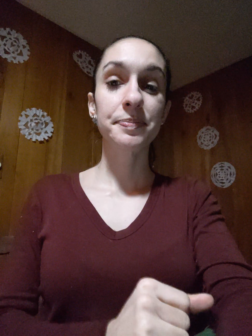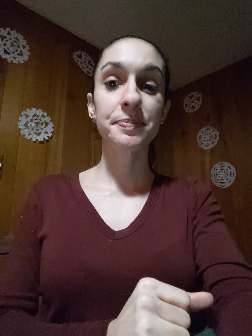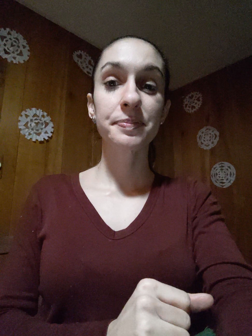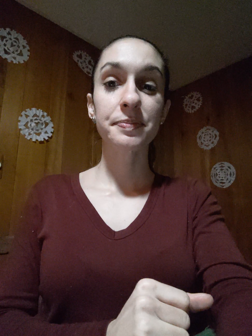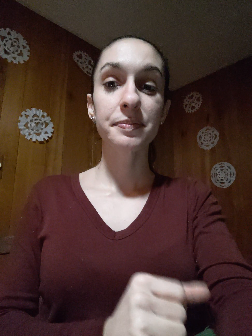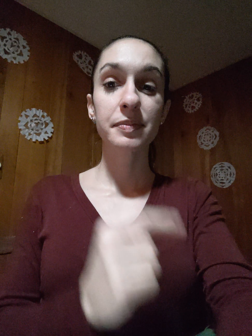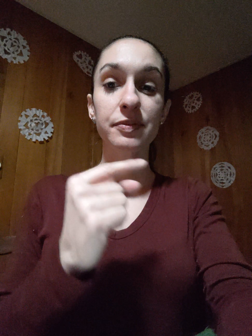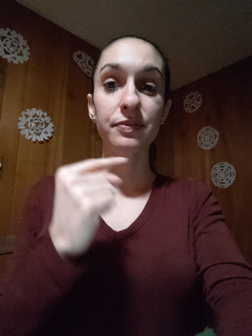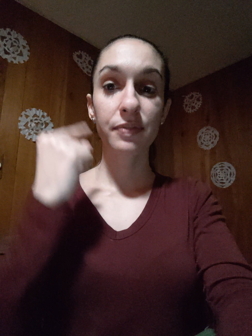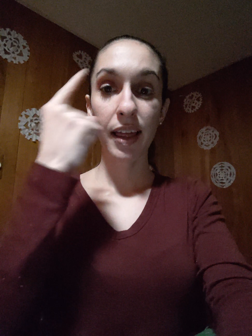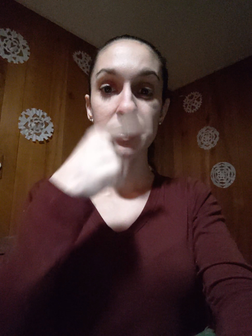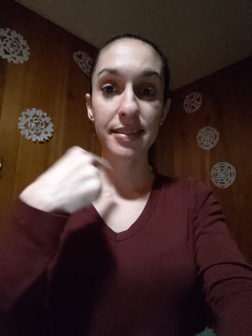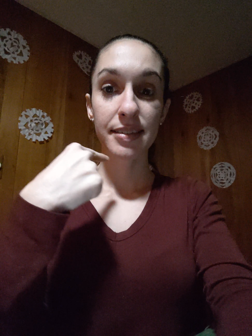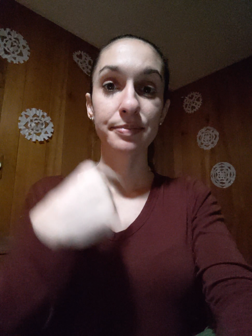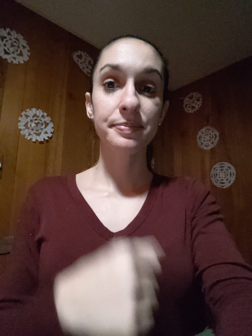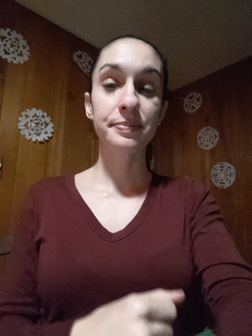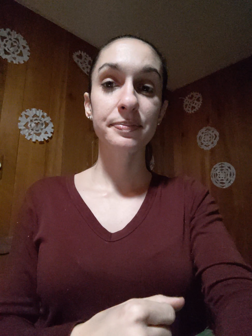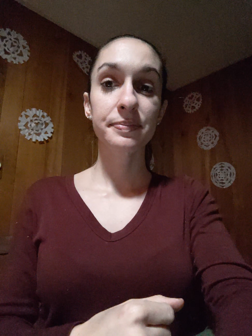face